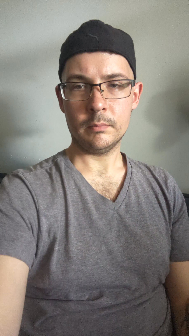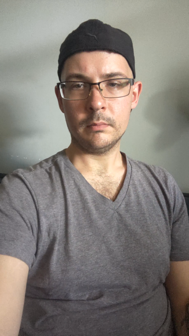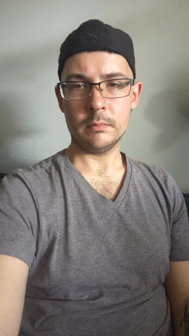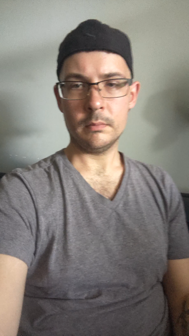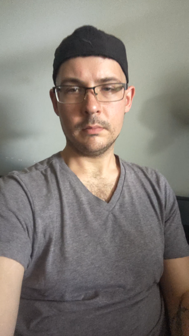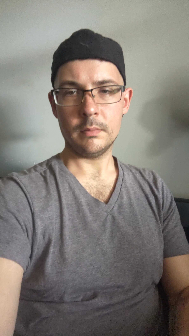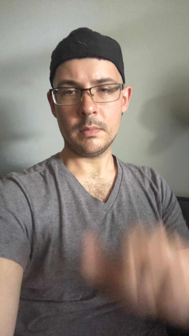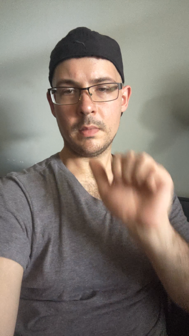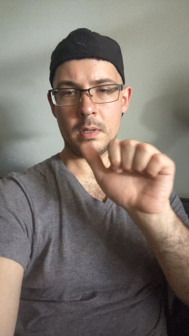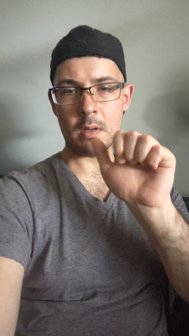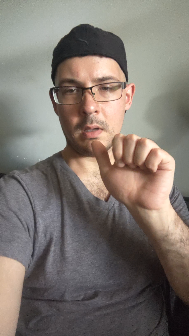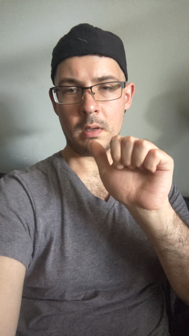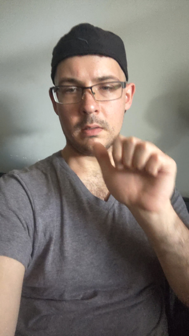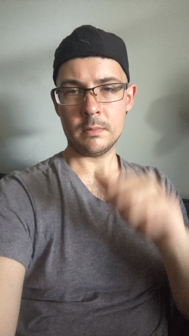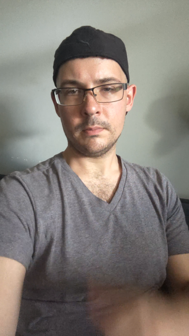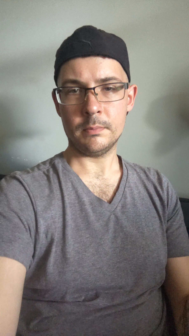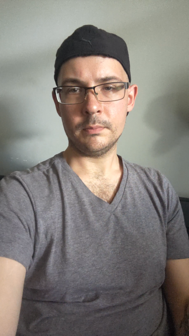knock